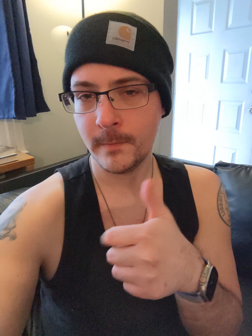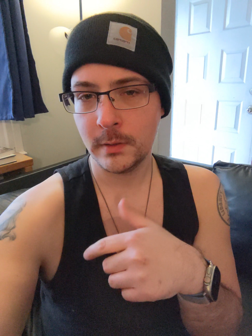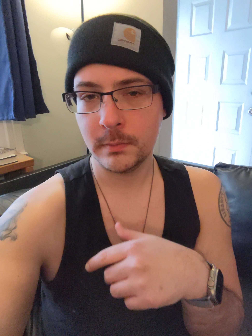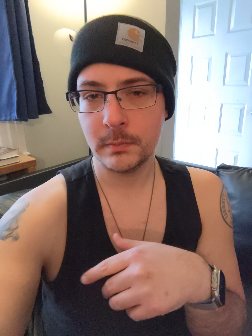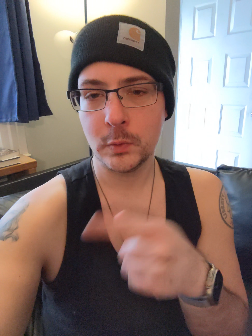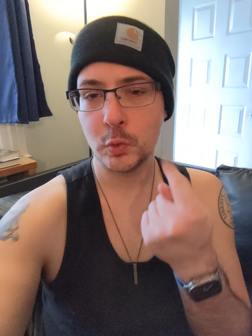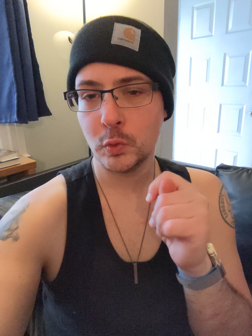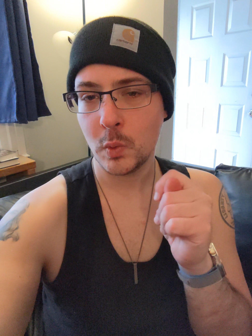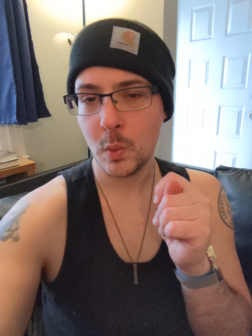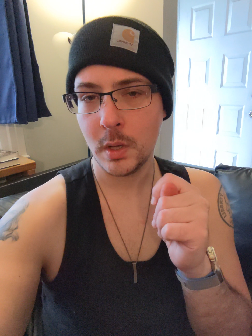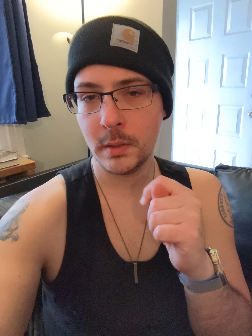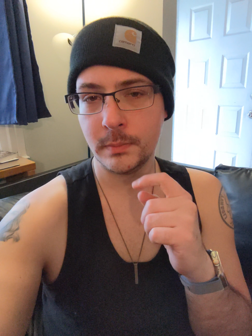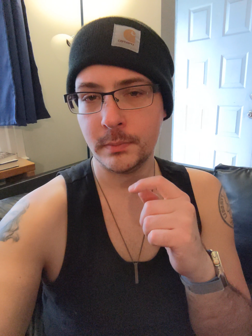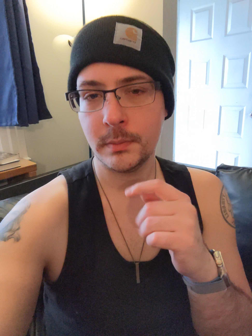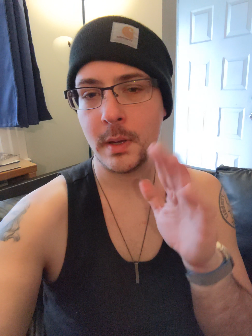toy